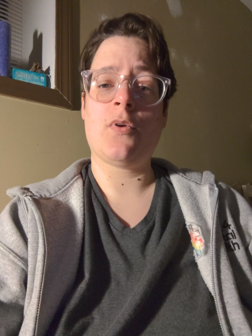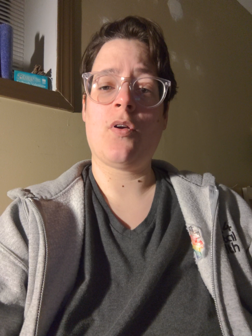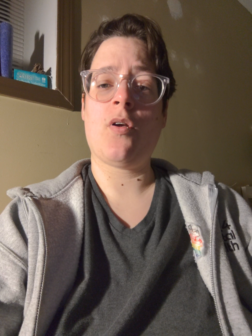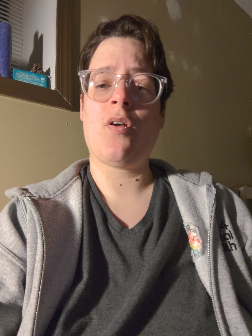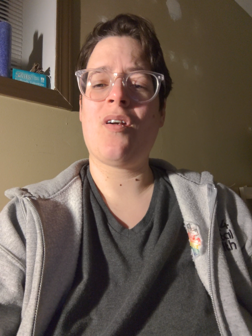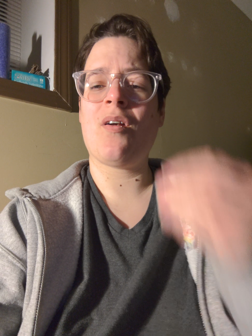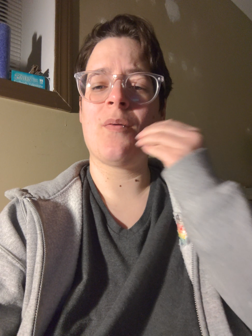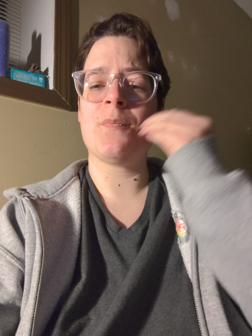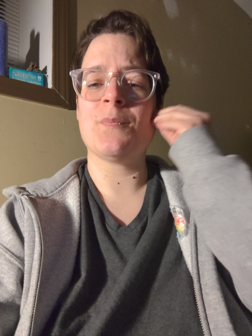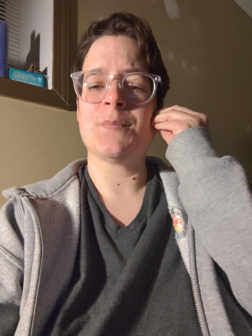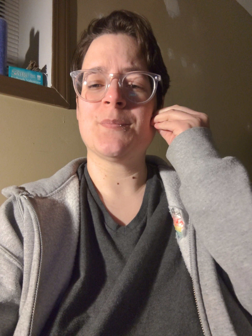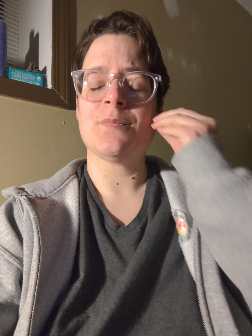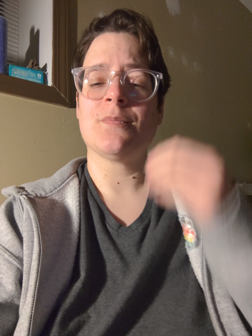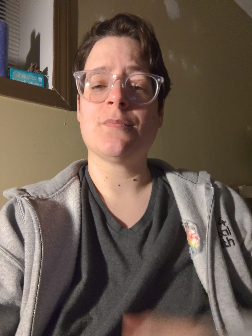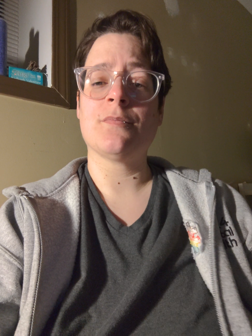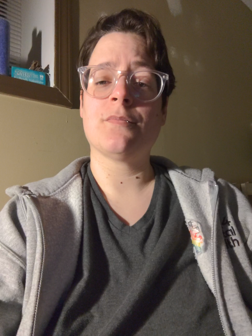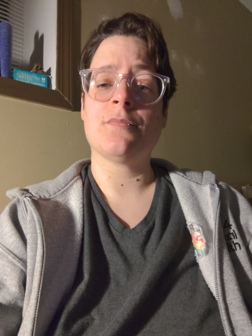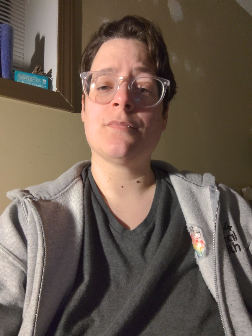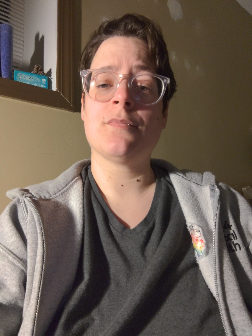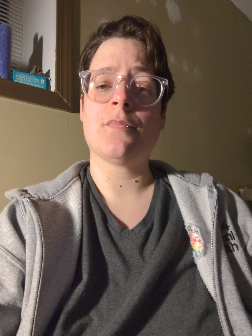home